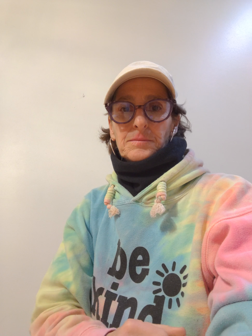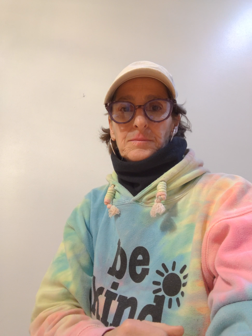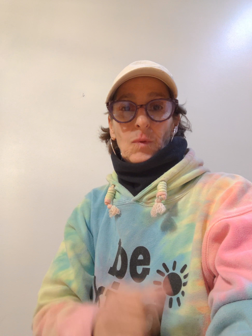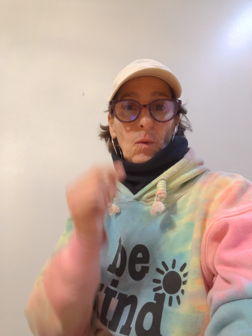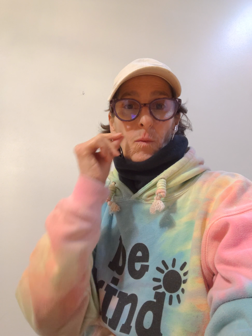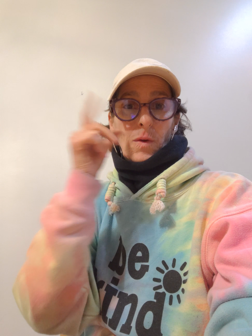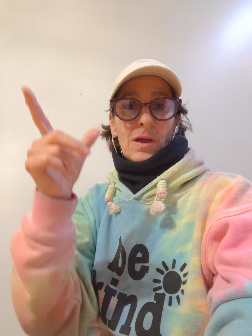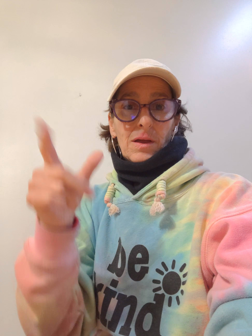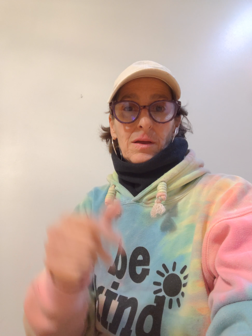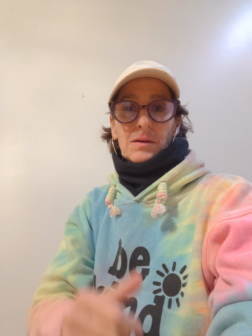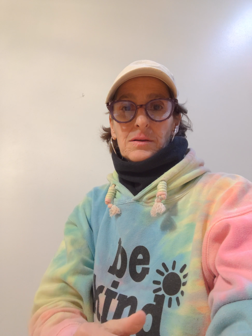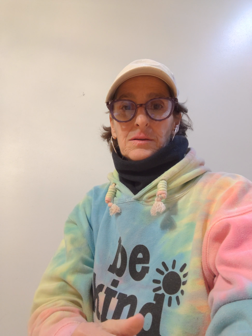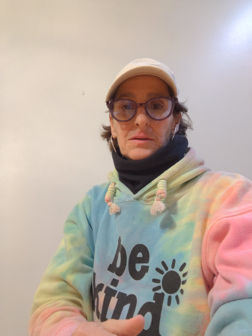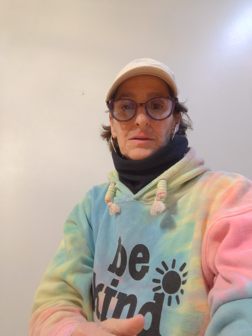wake